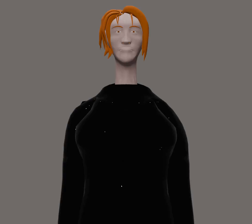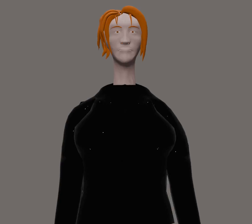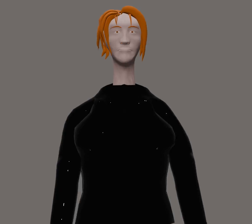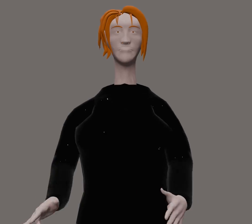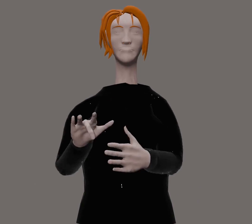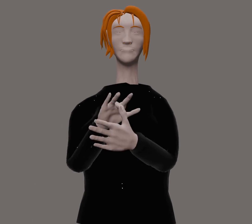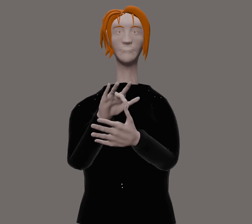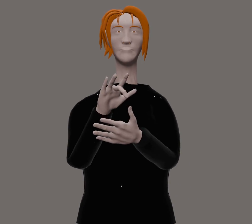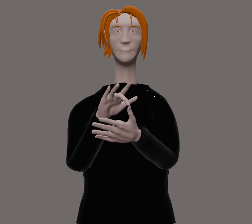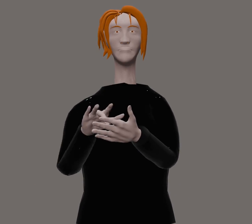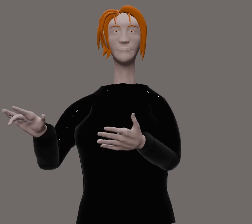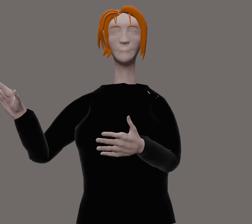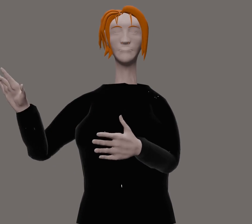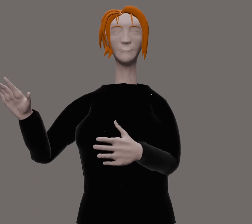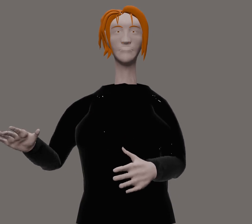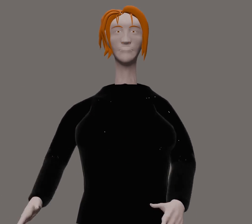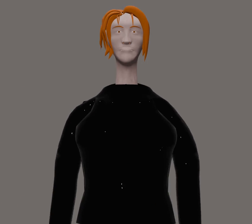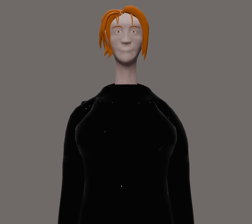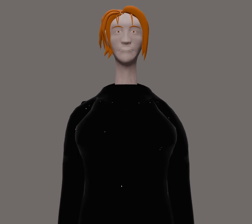Blank